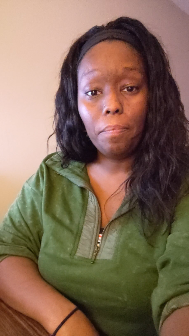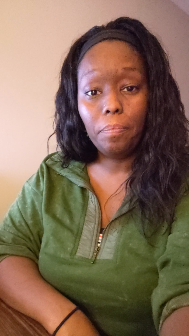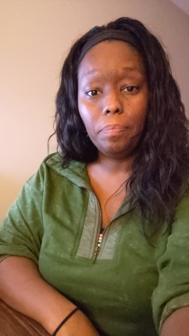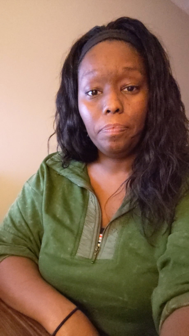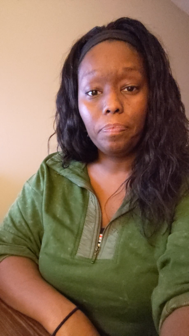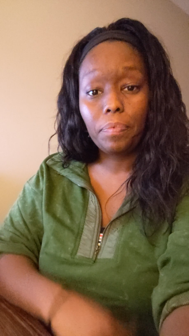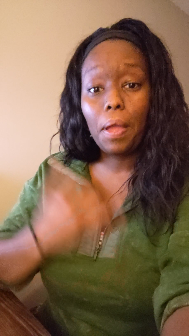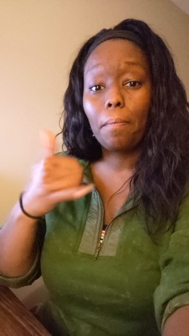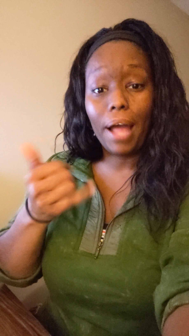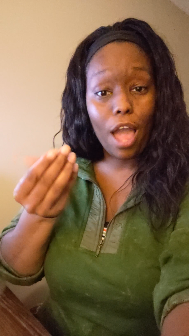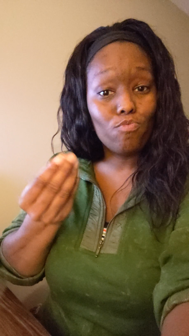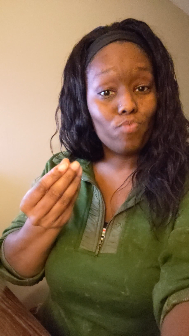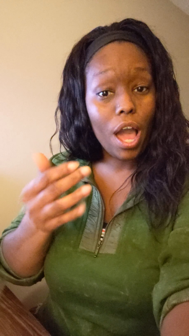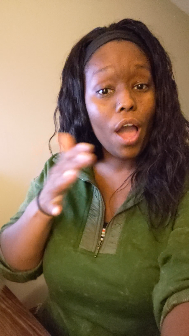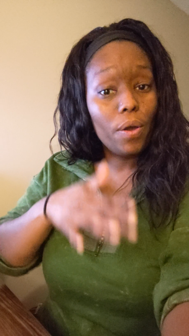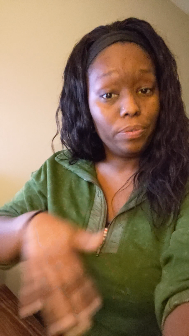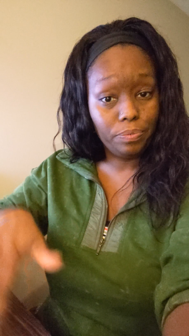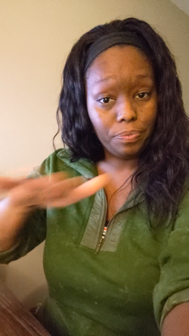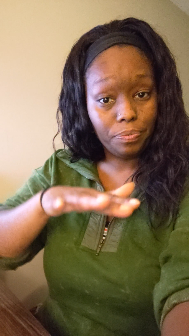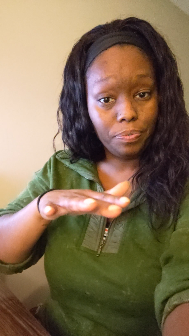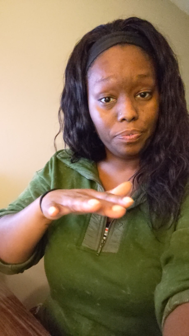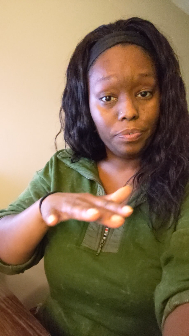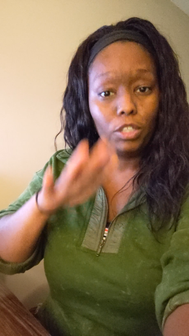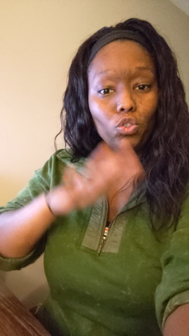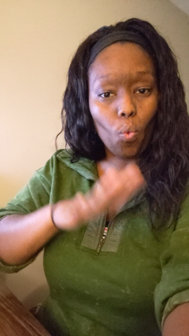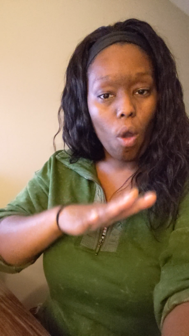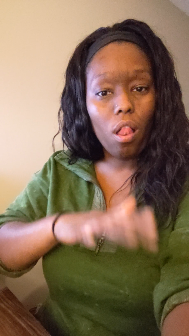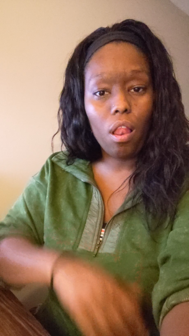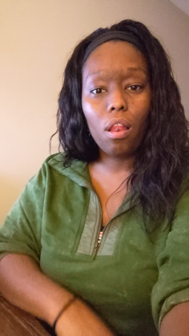playground